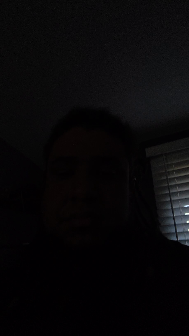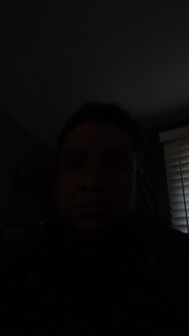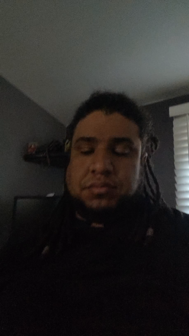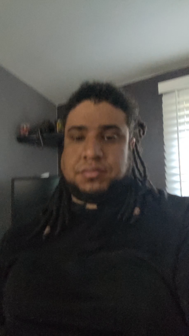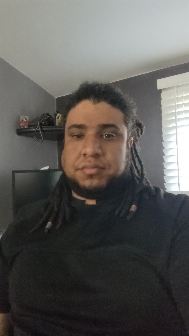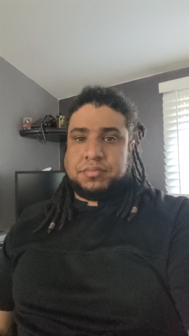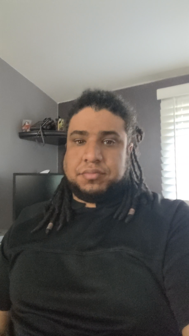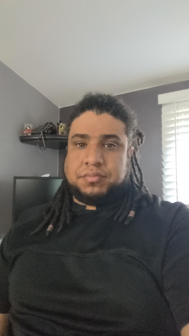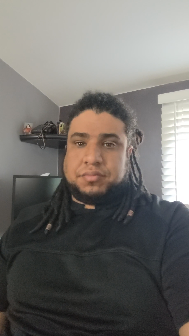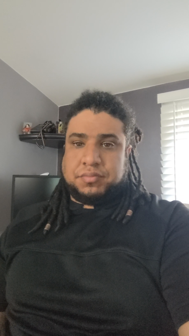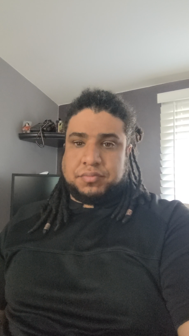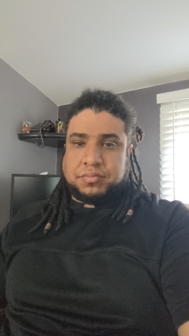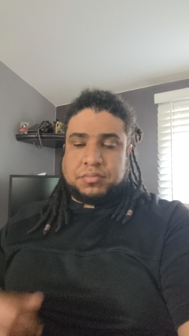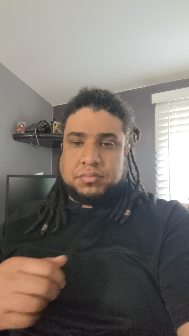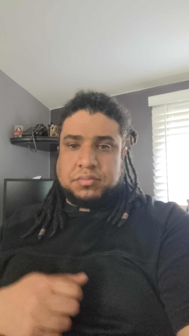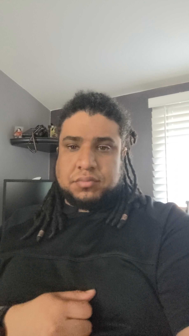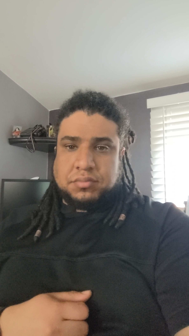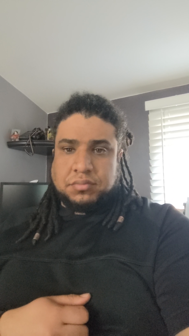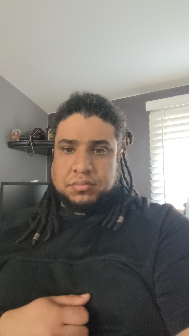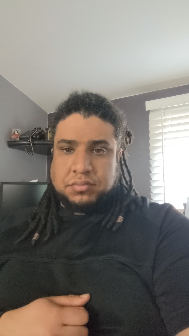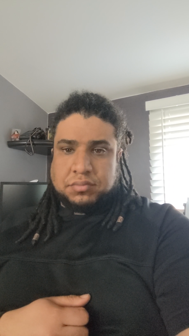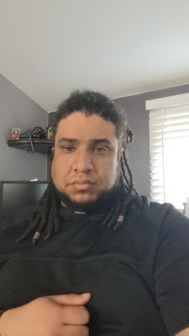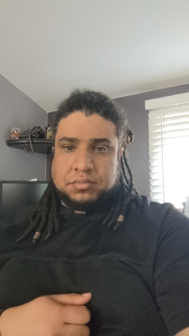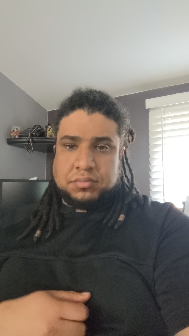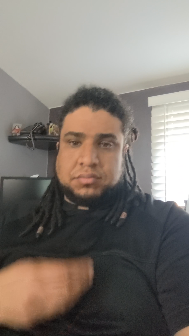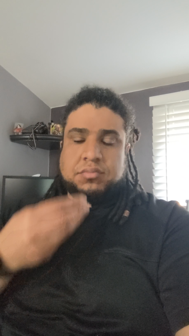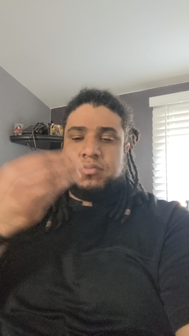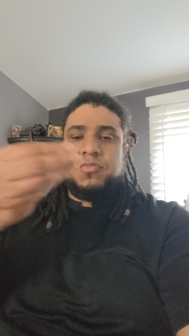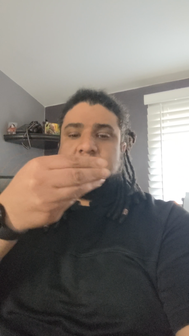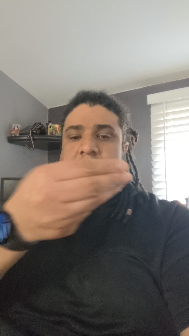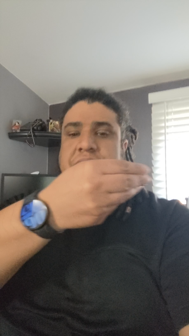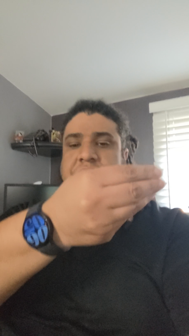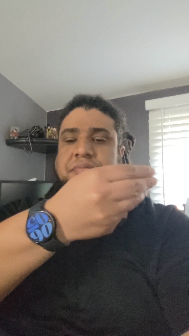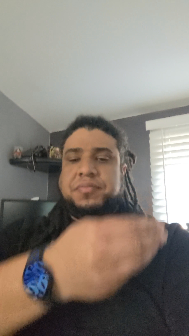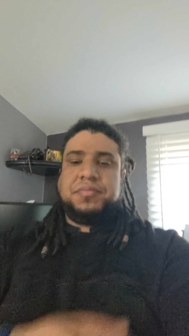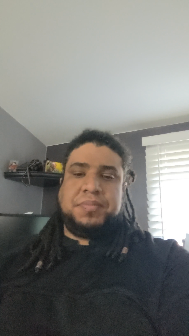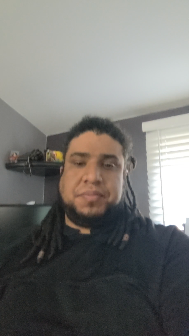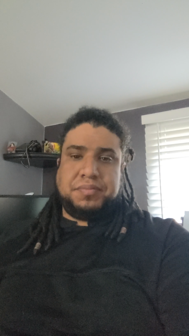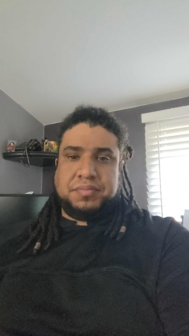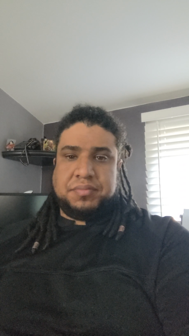shopping